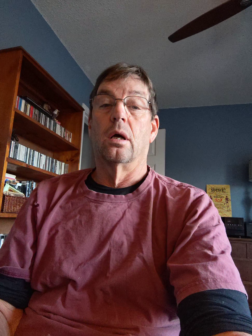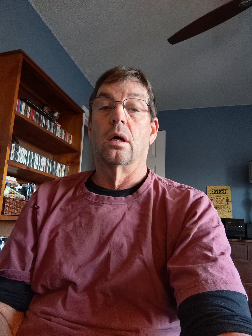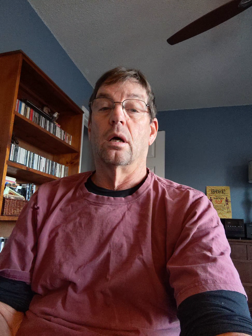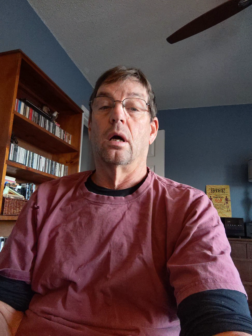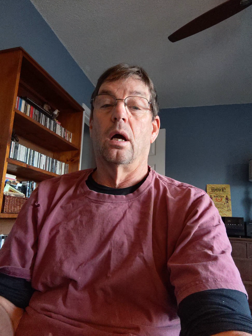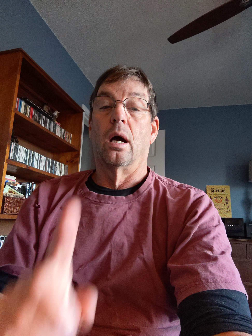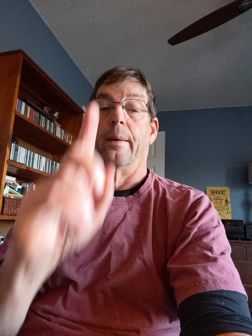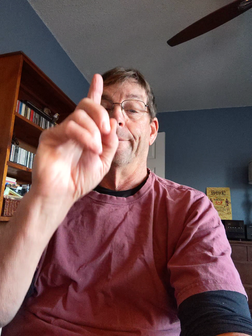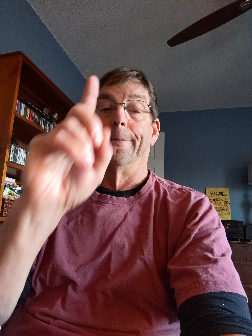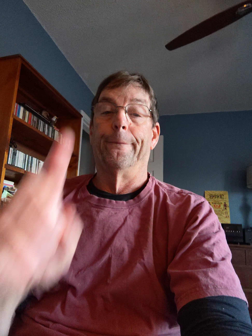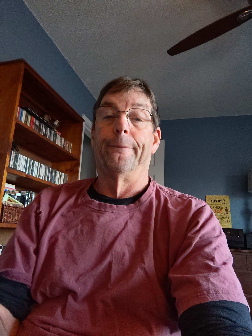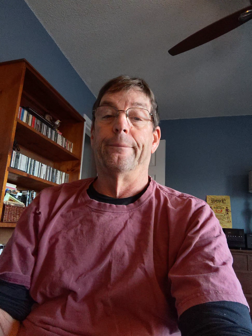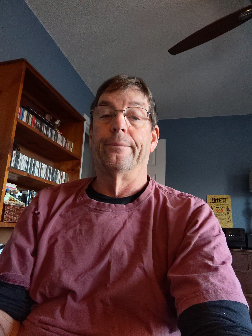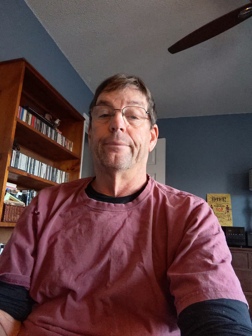up